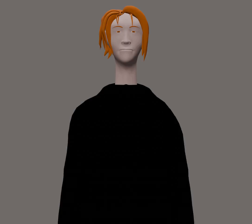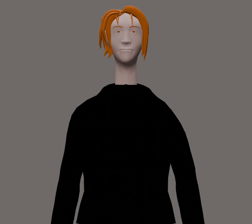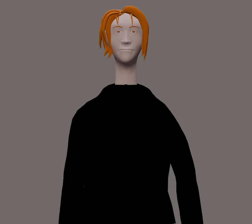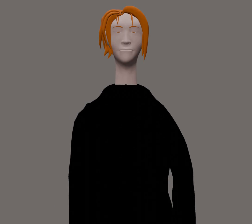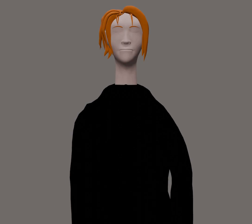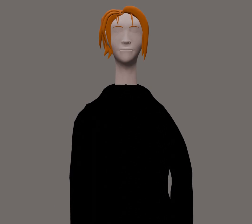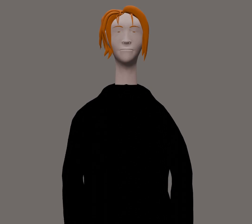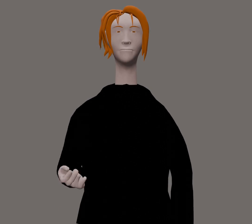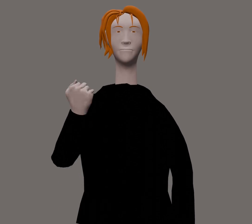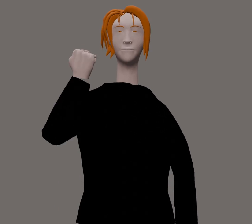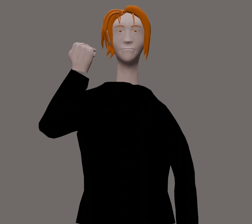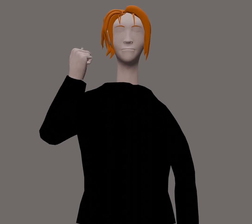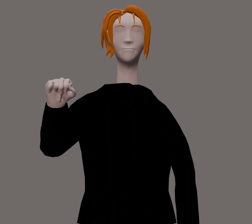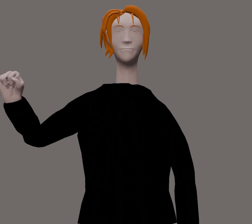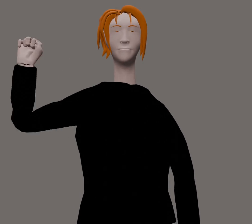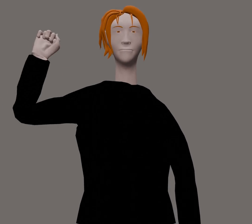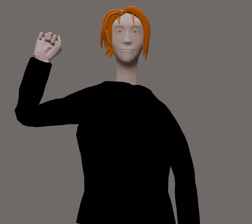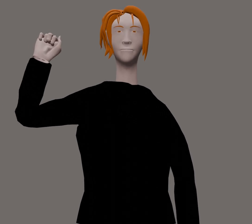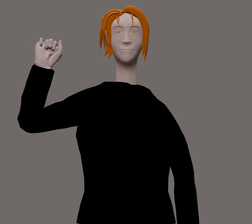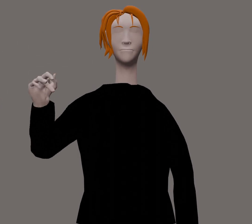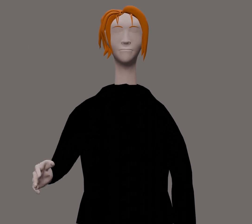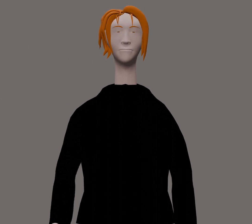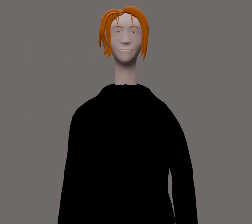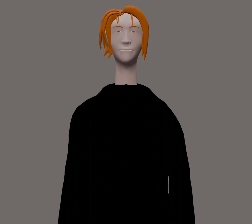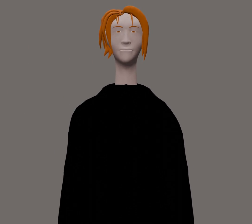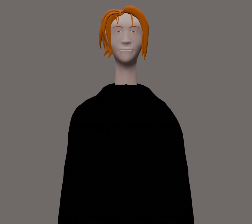Boycott